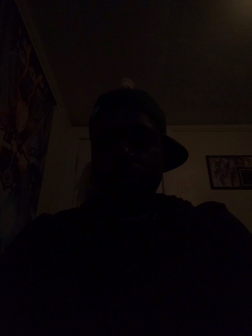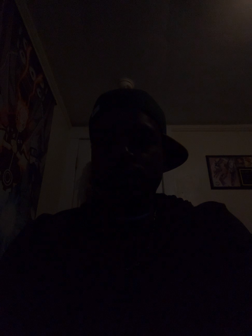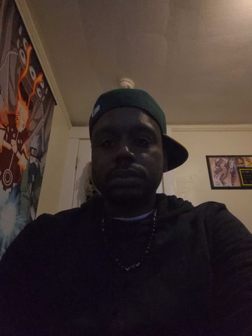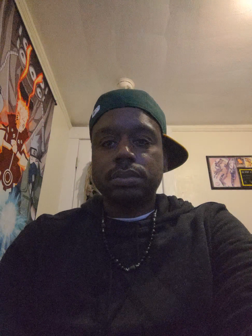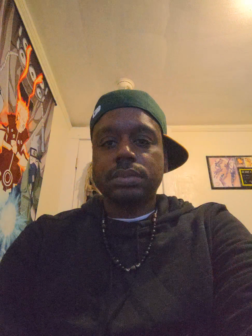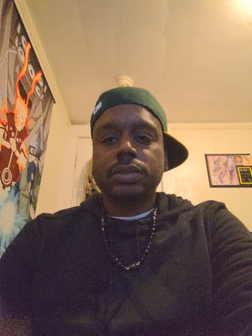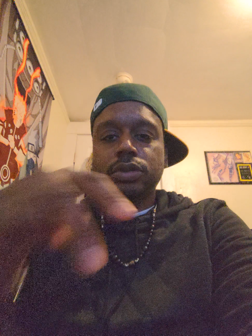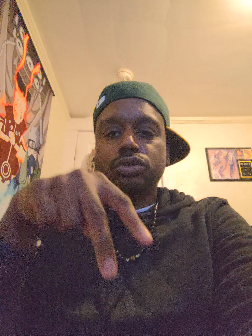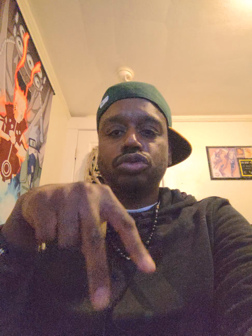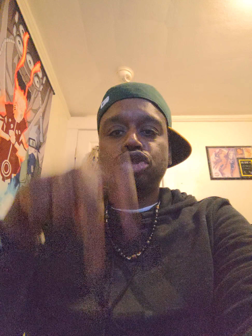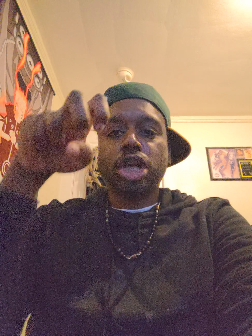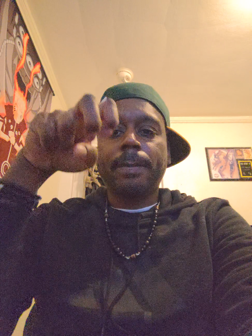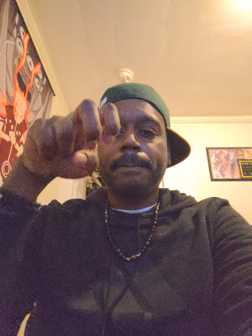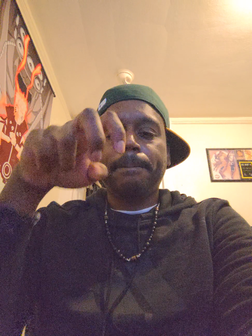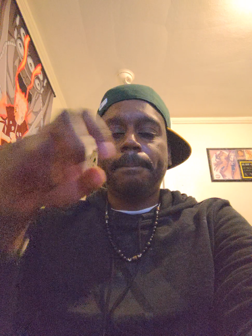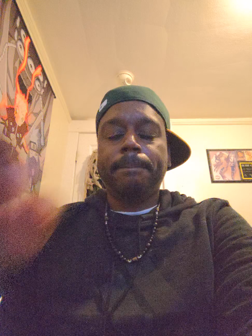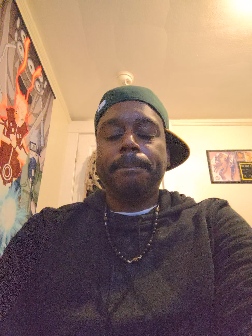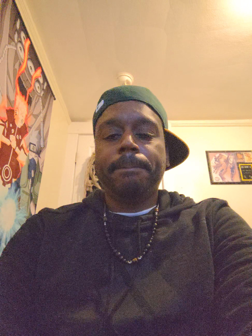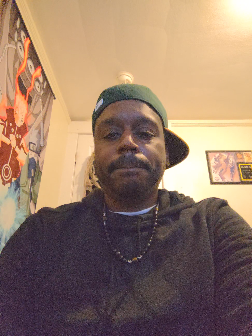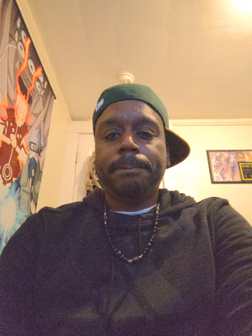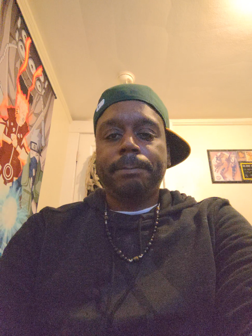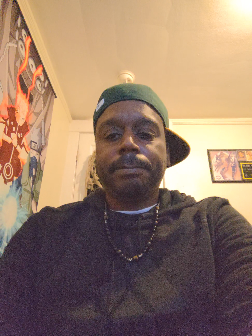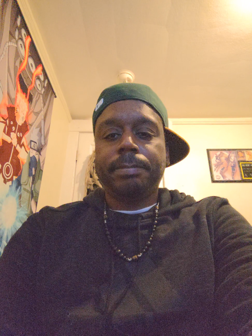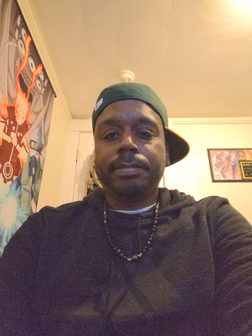jump